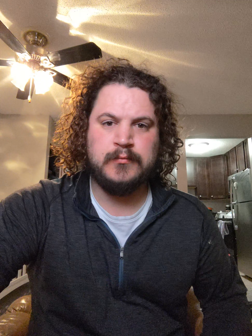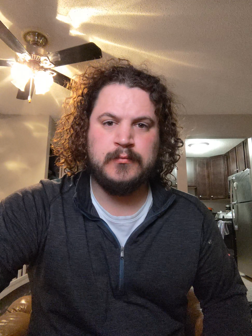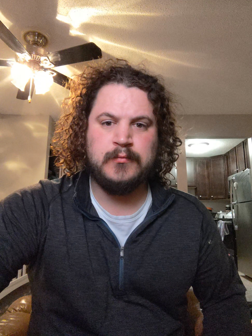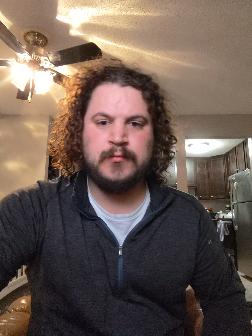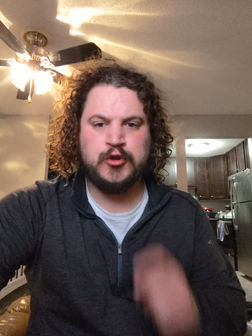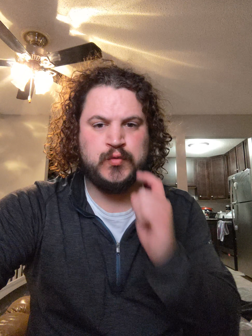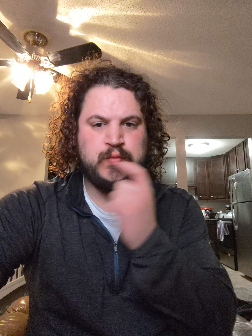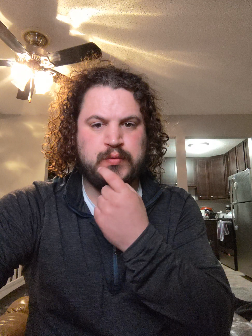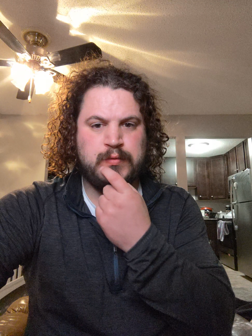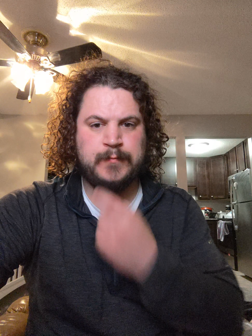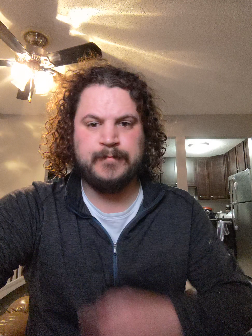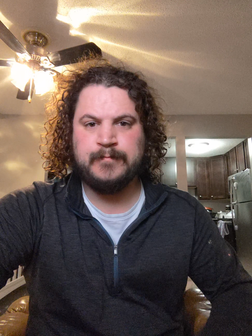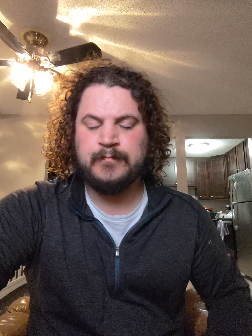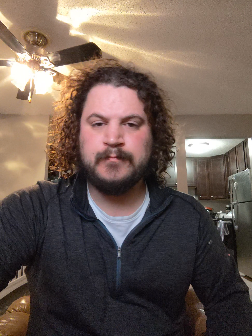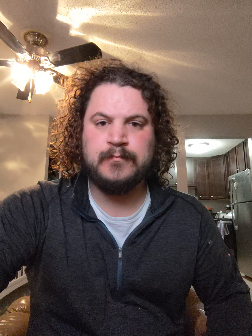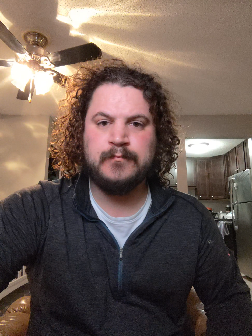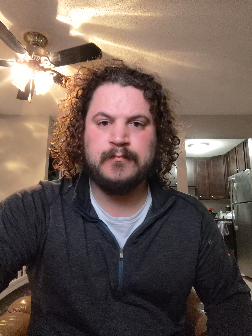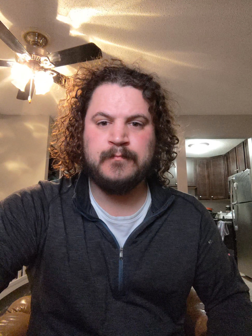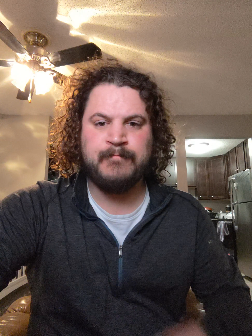tooth